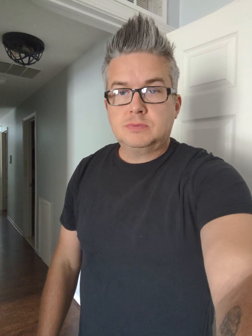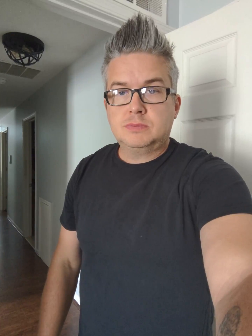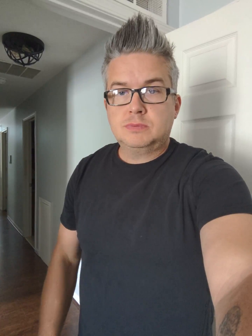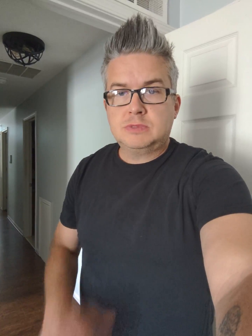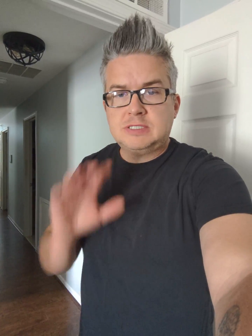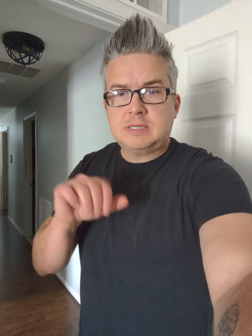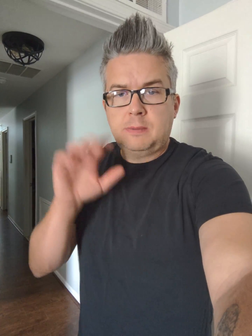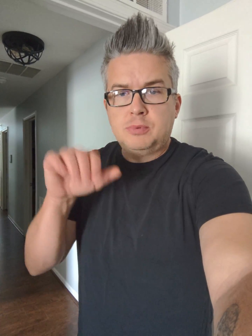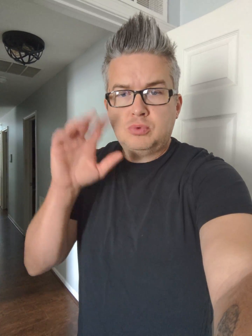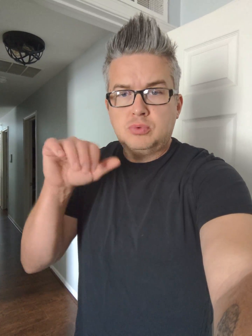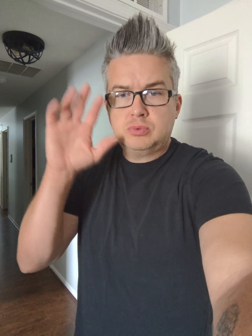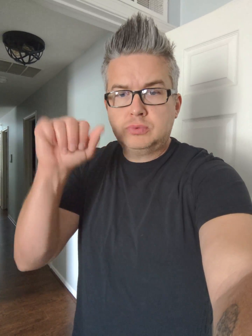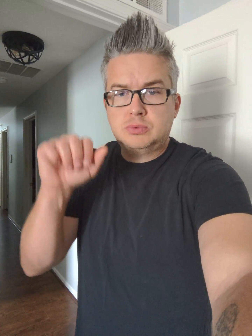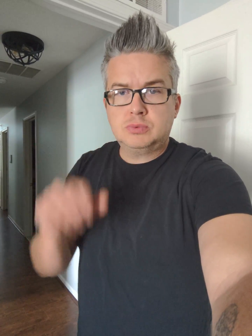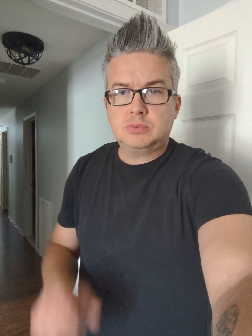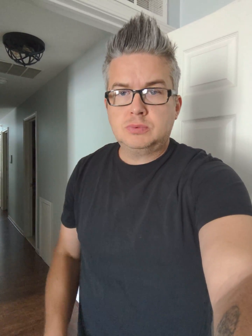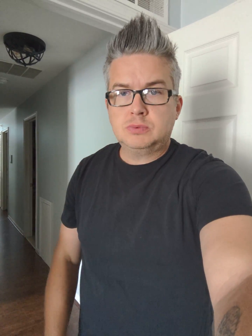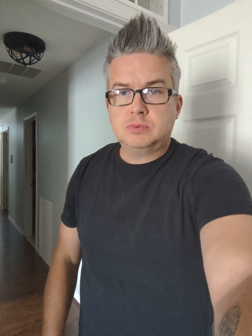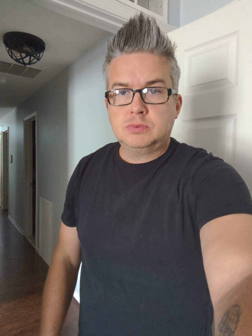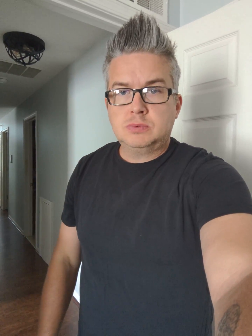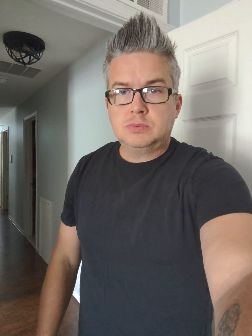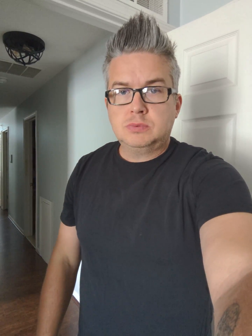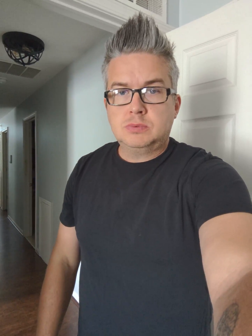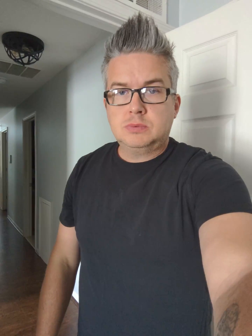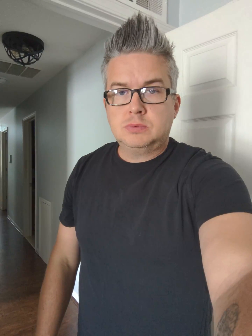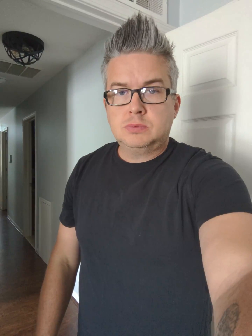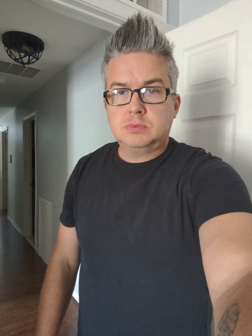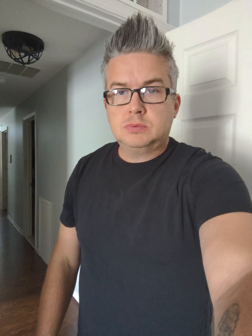climb